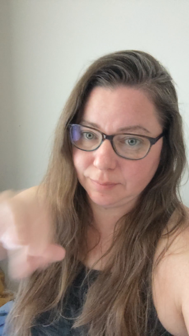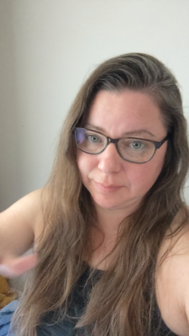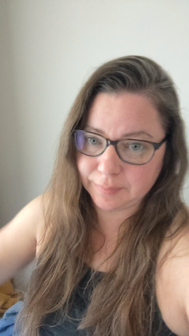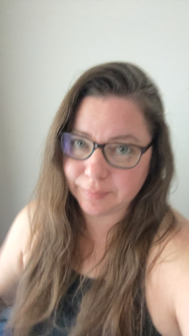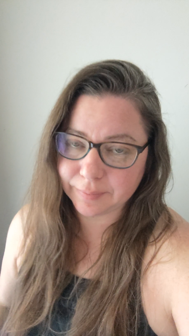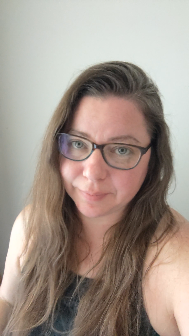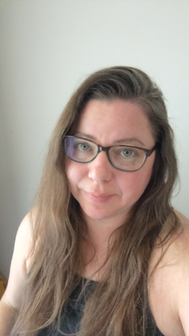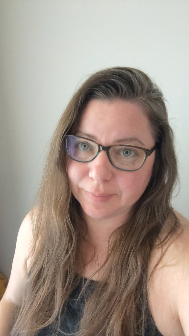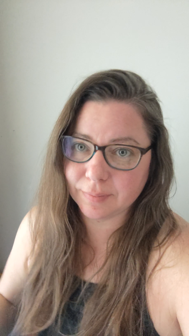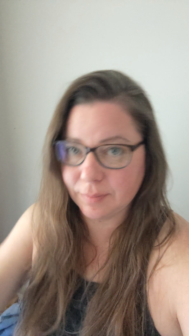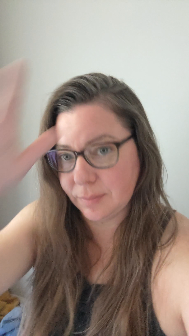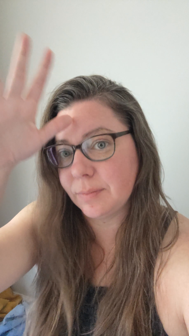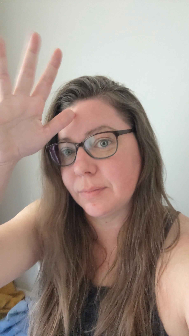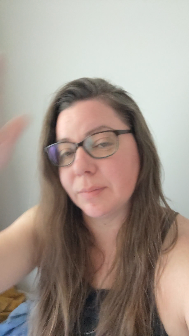daddy